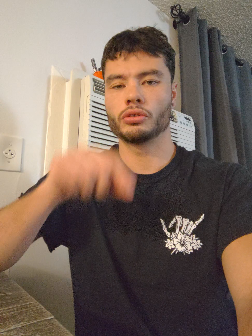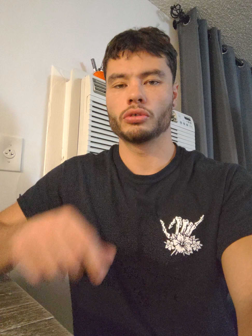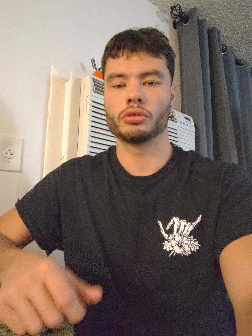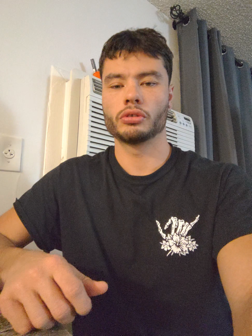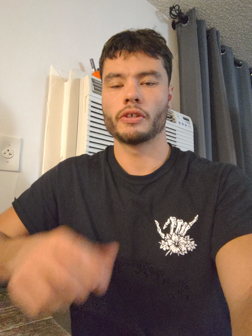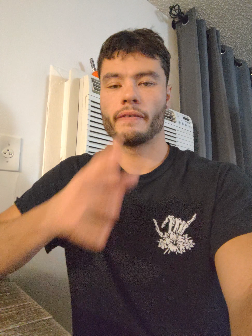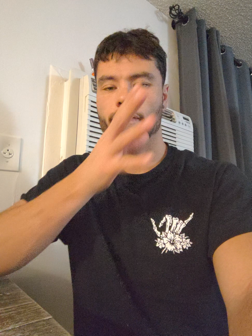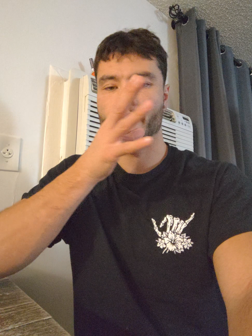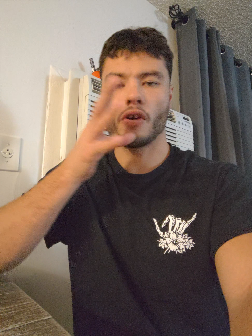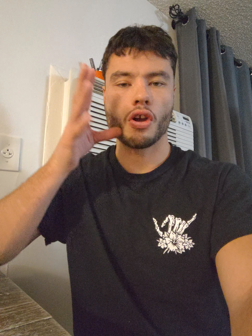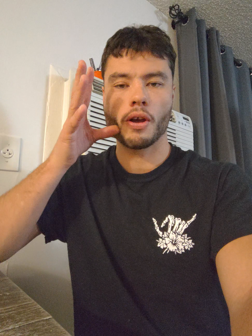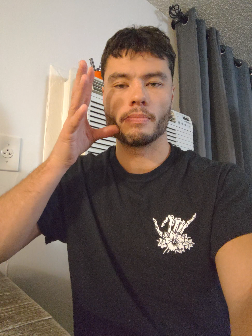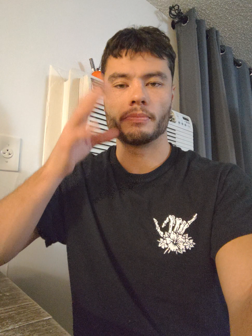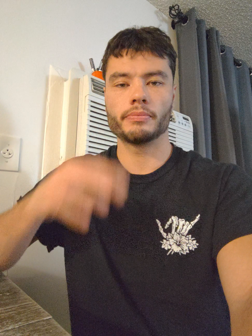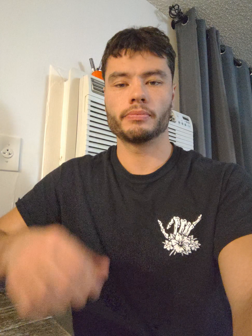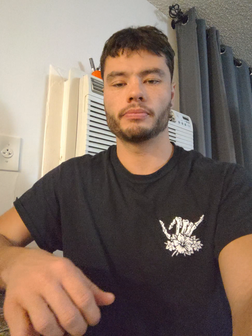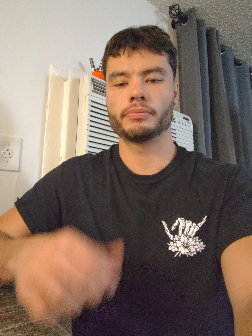farm